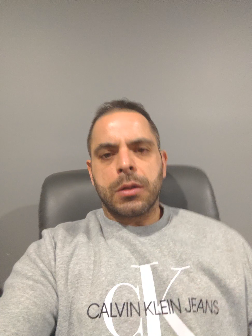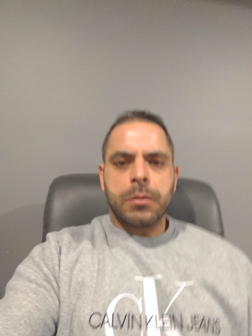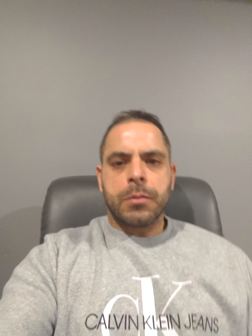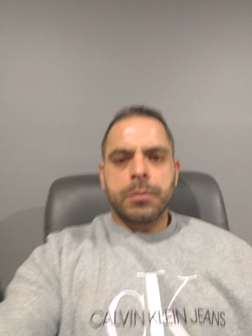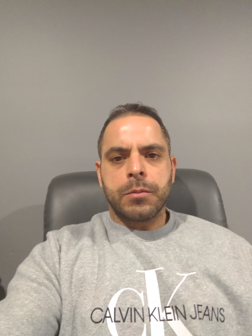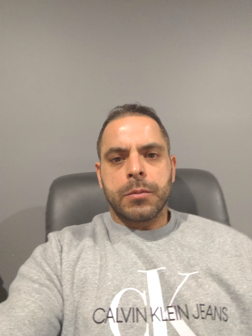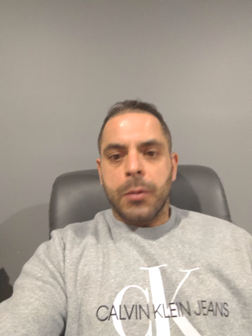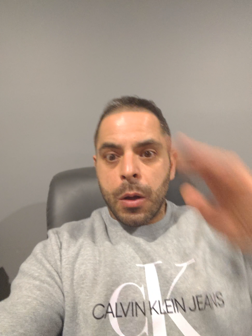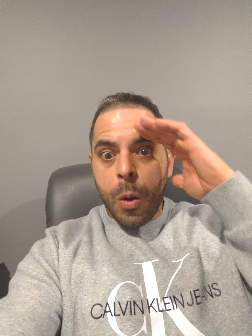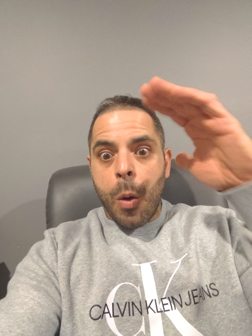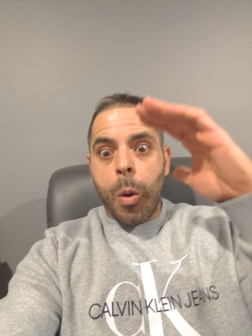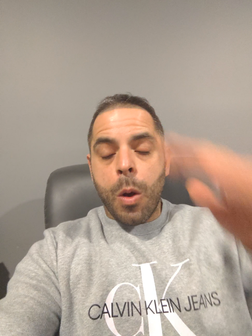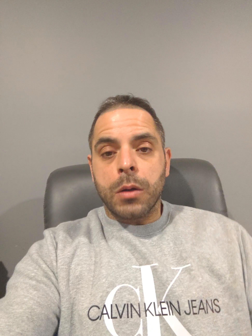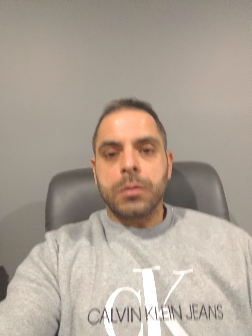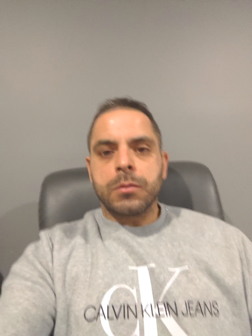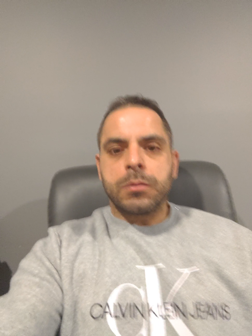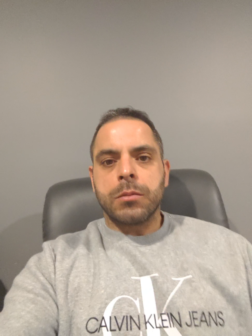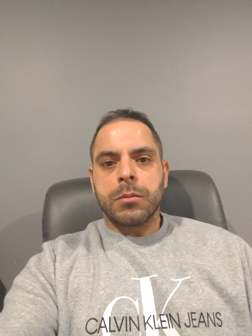hello